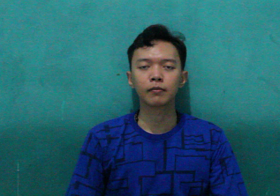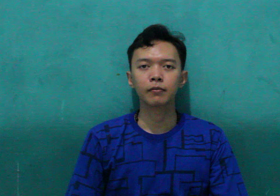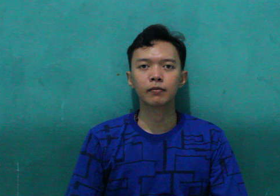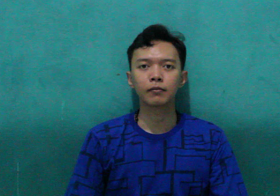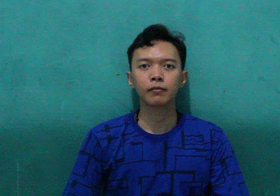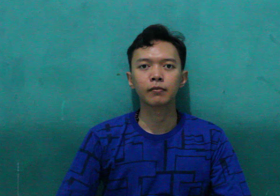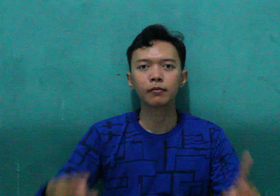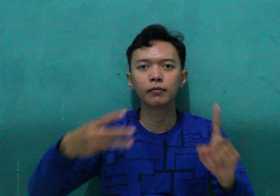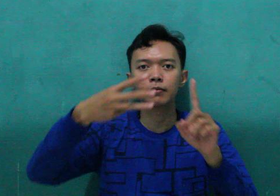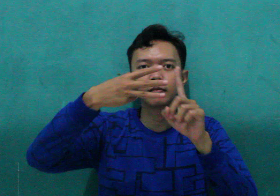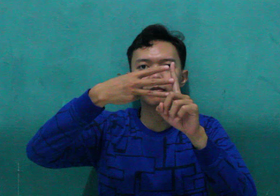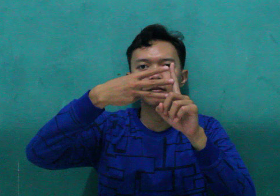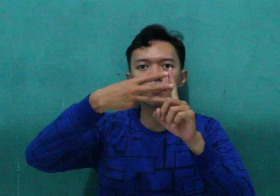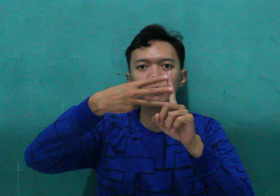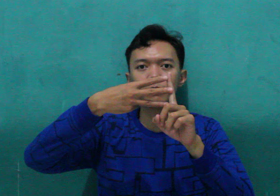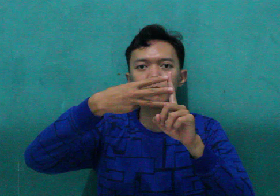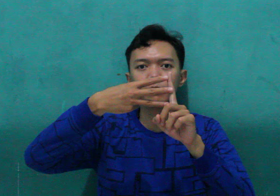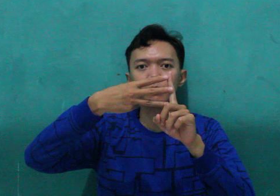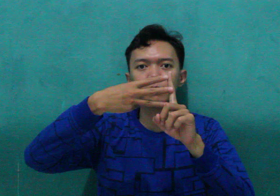B